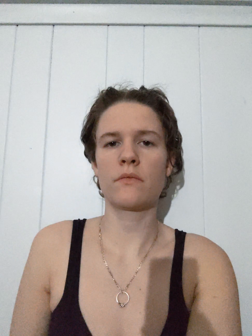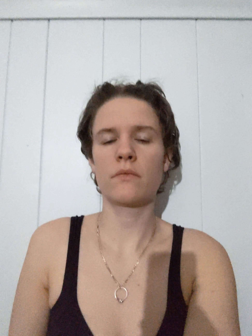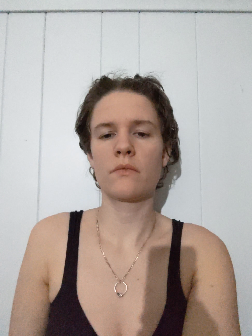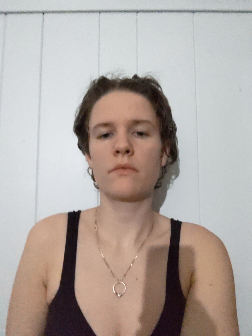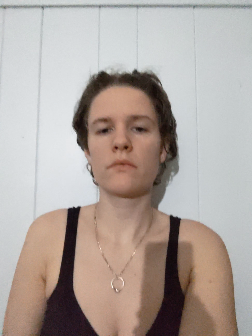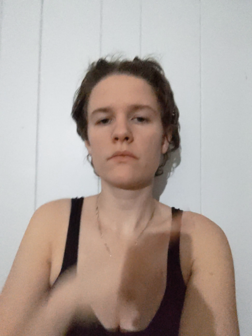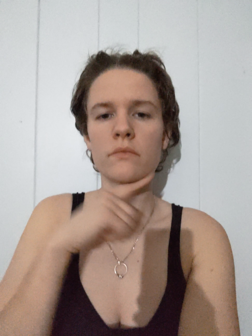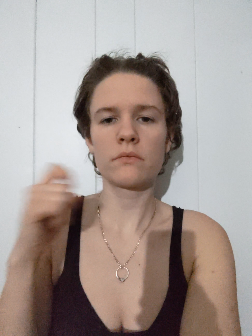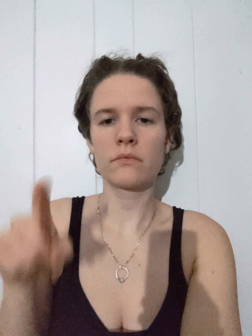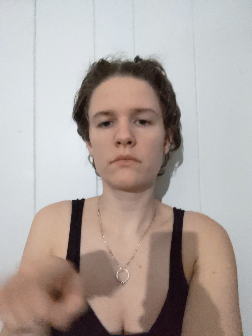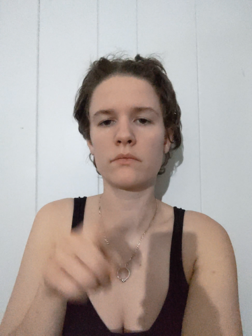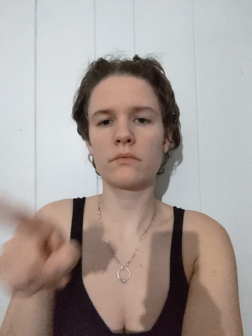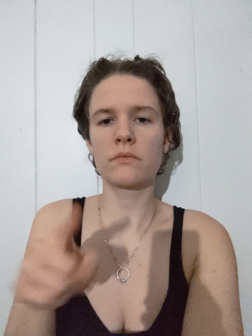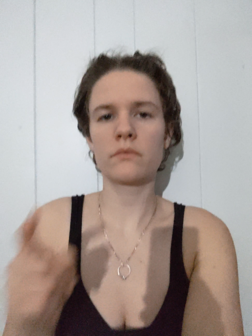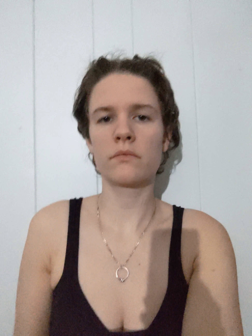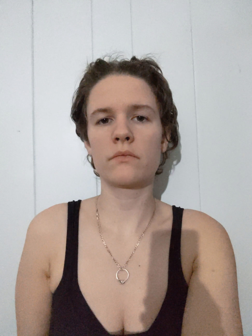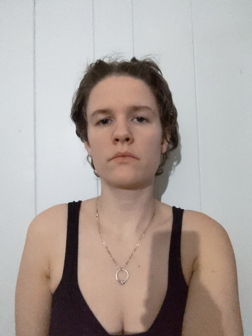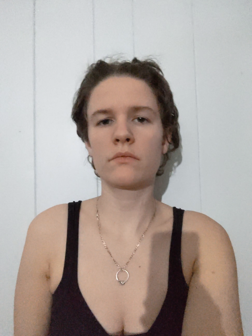dryer